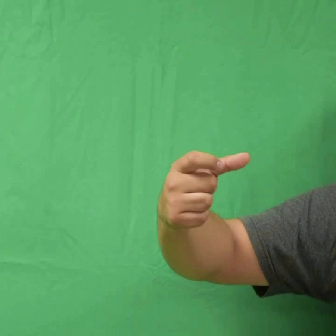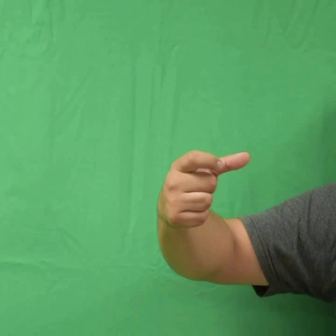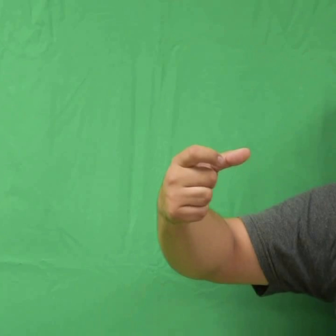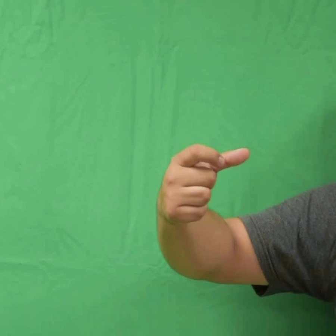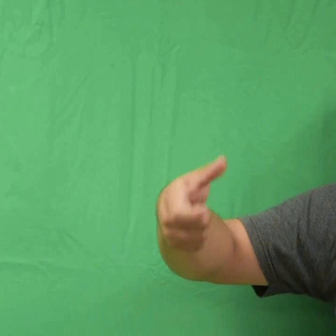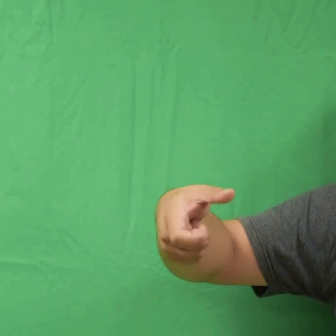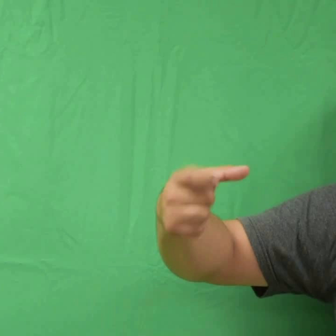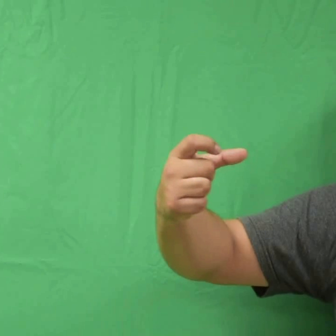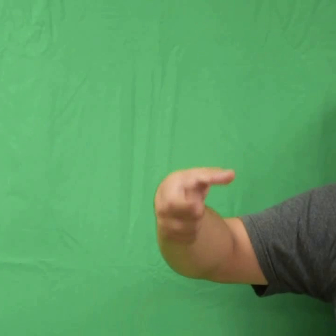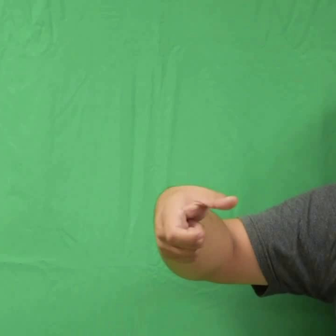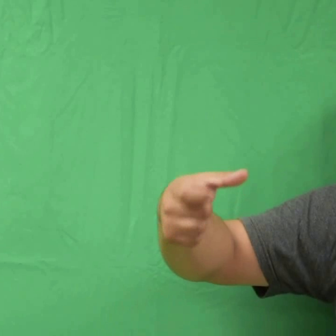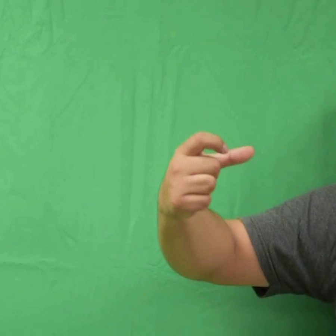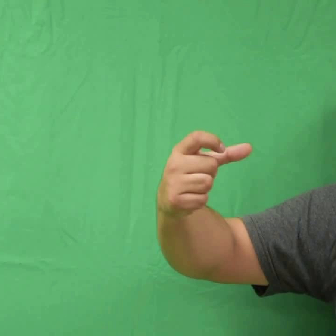Q